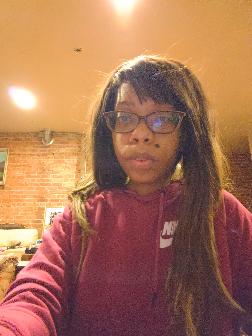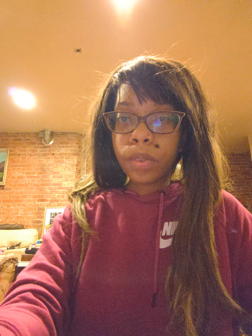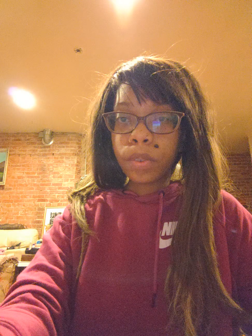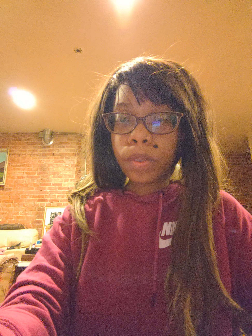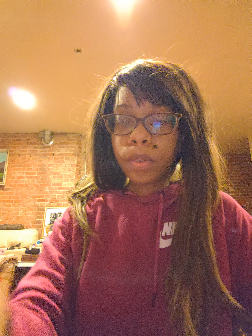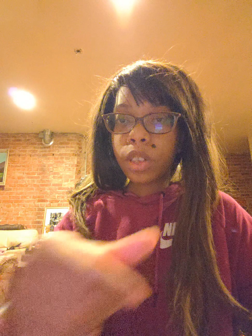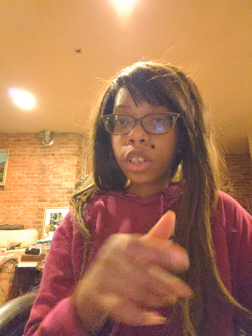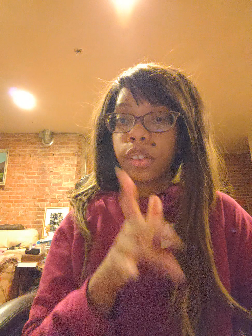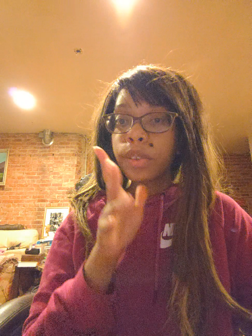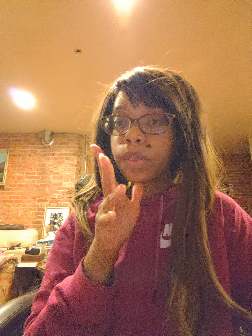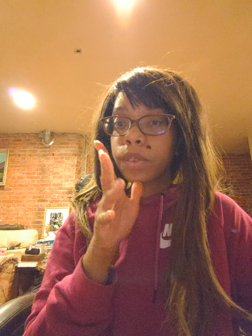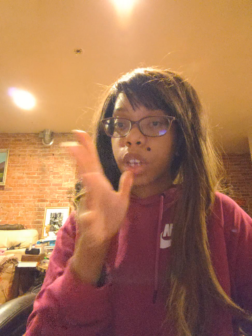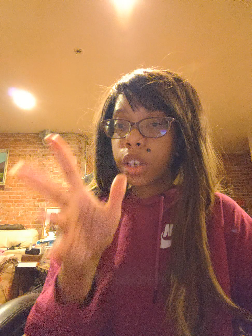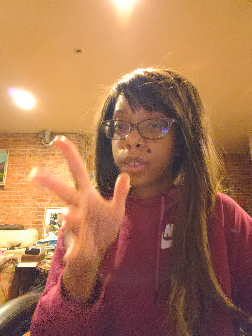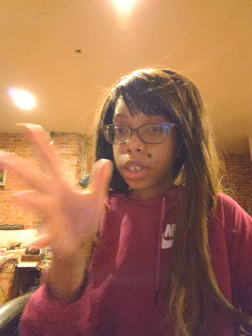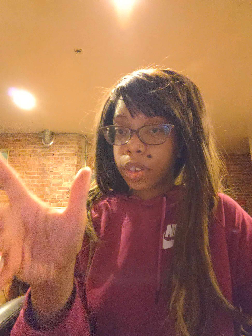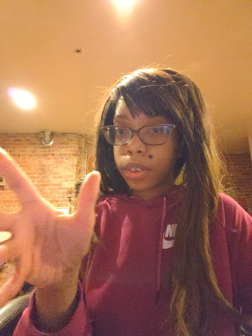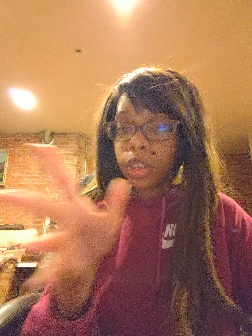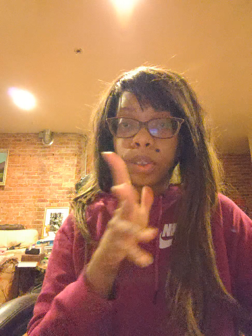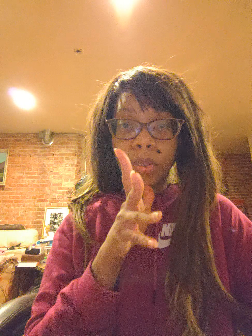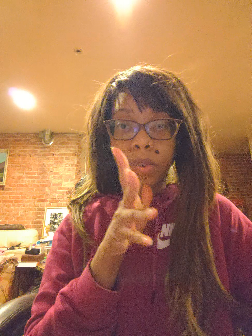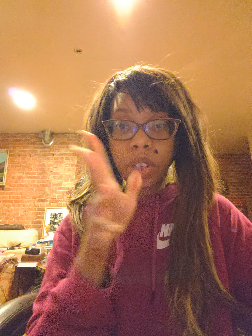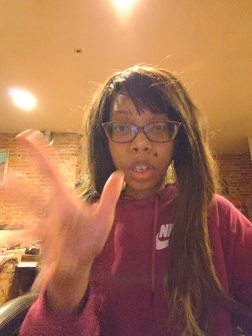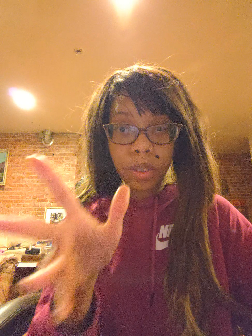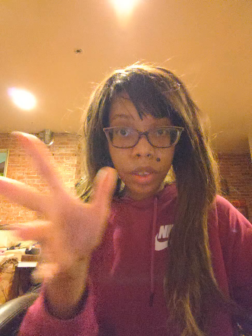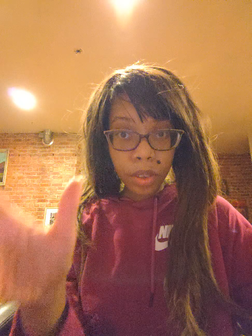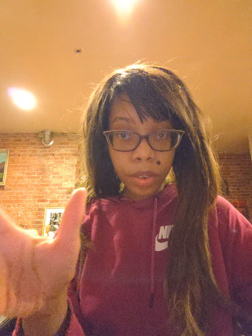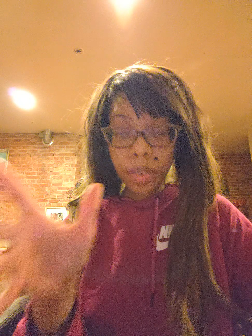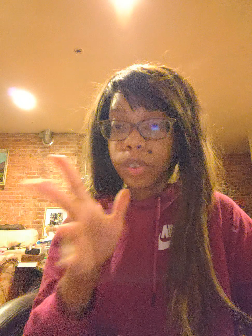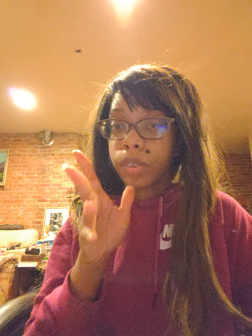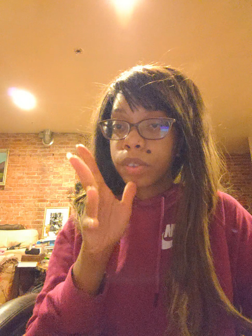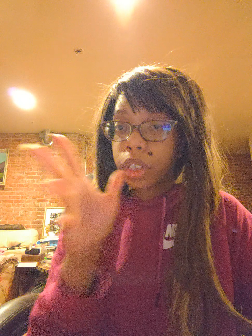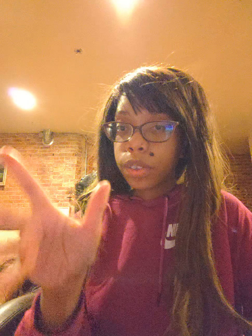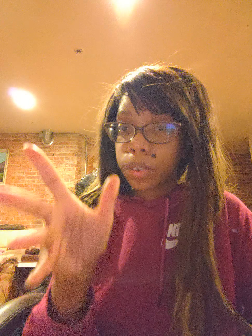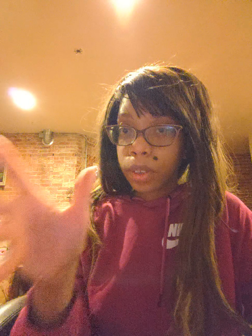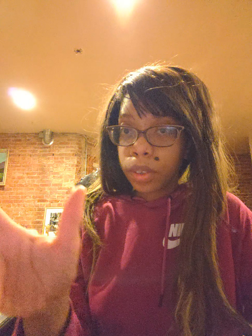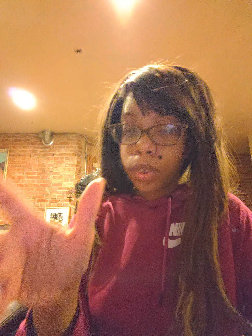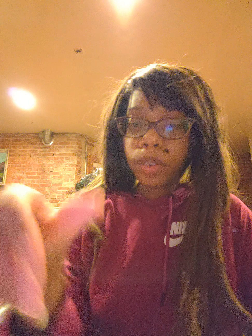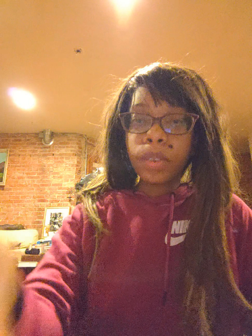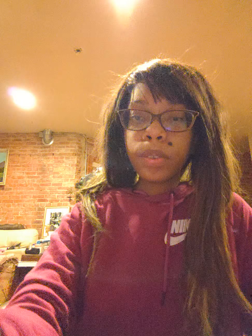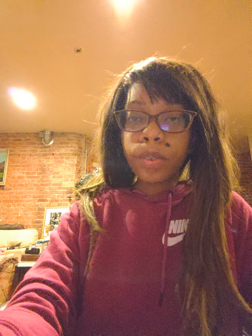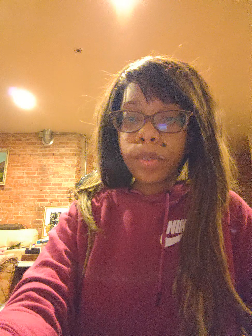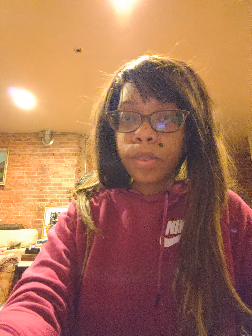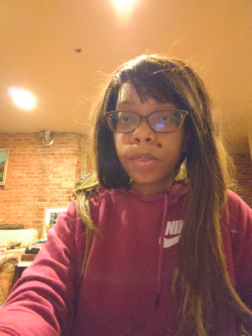grandma